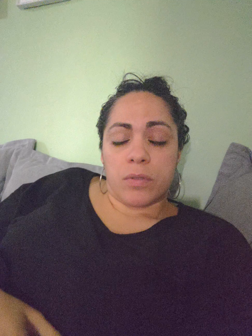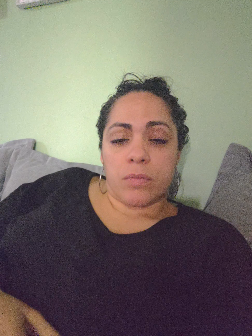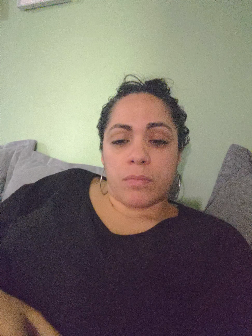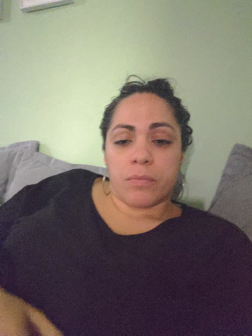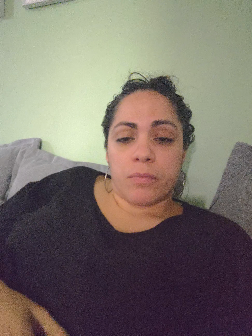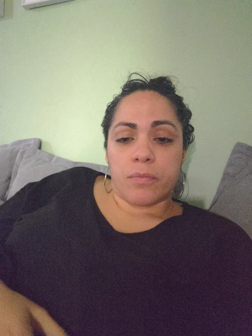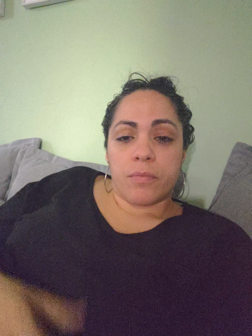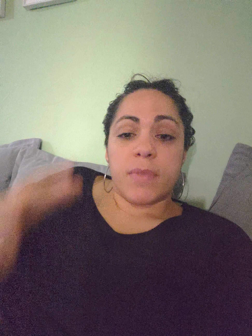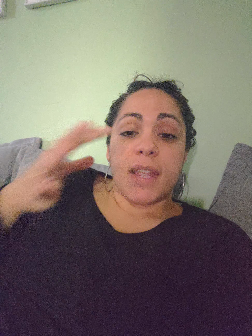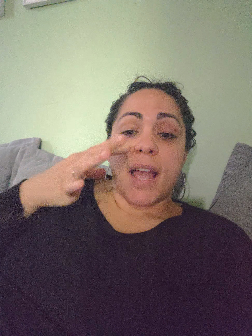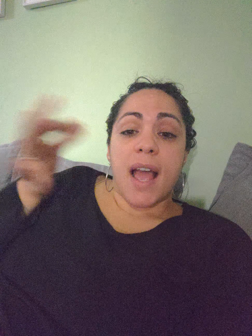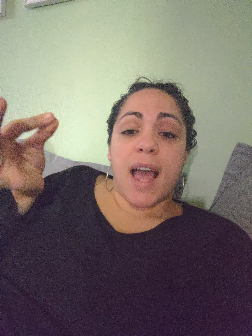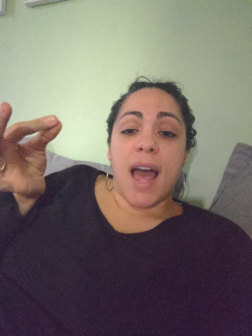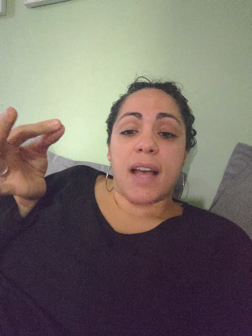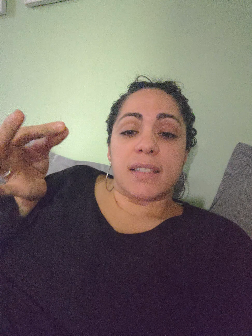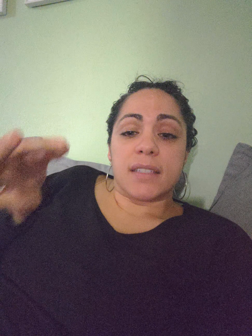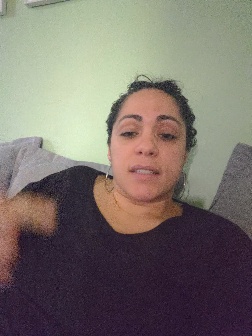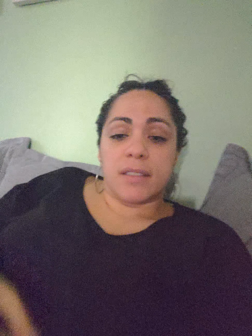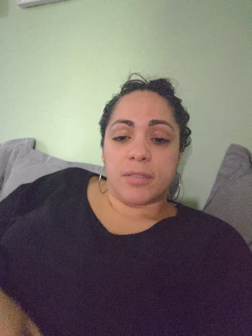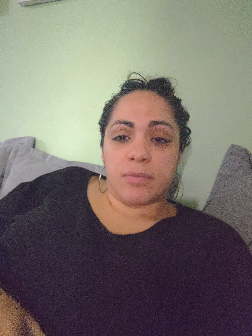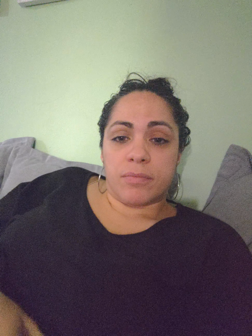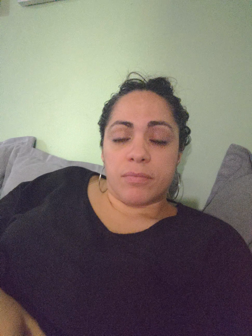cat